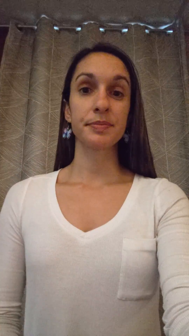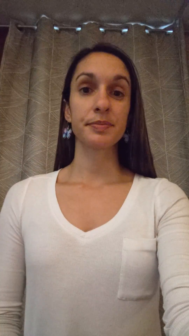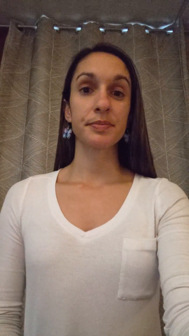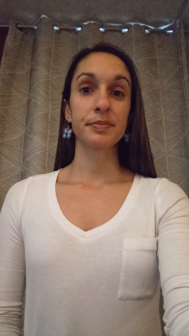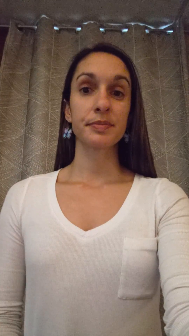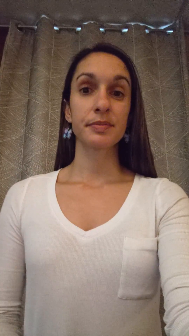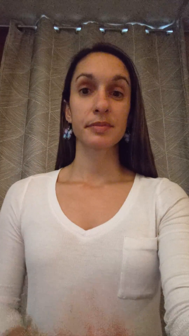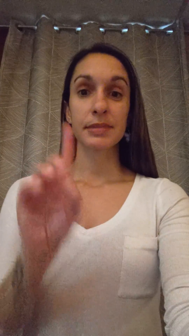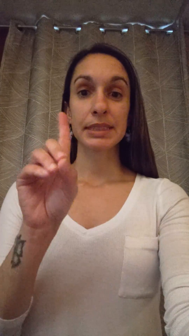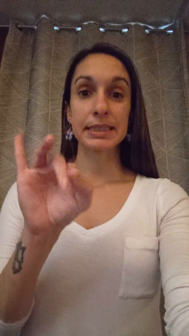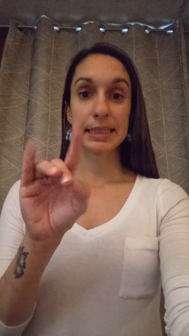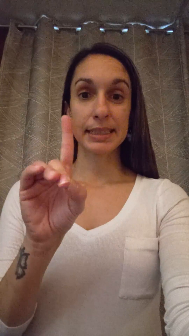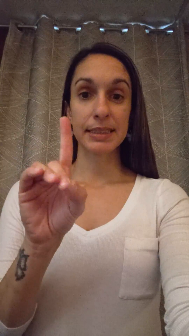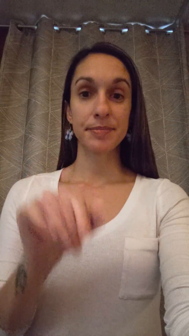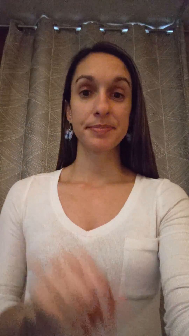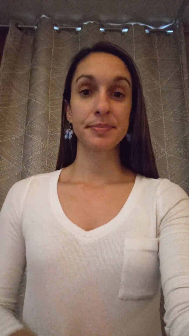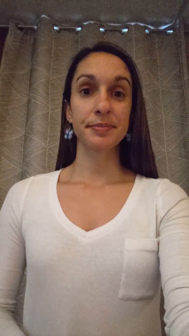did